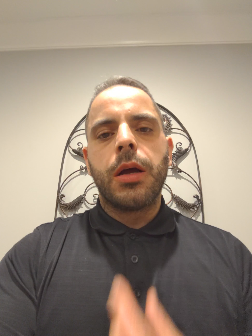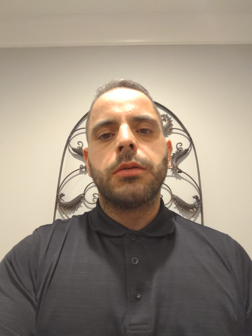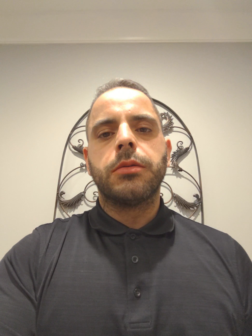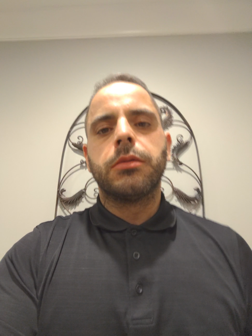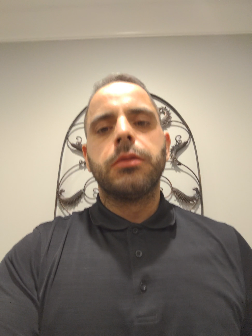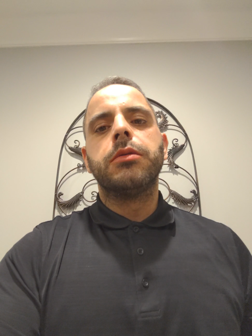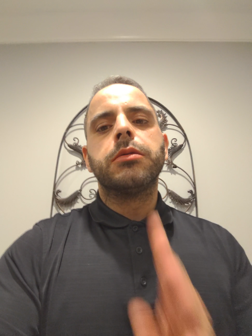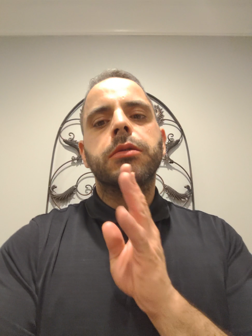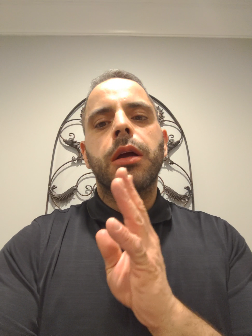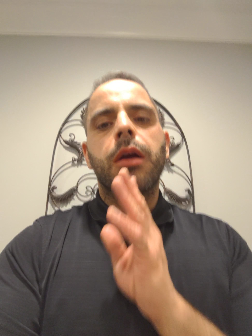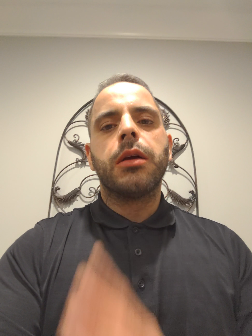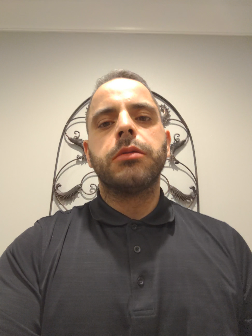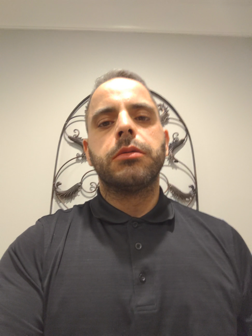talk